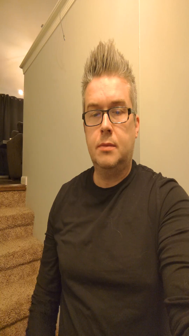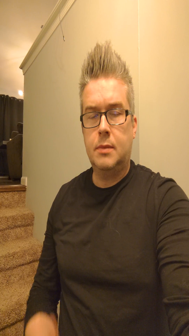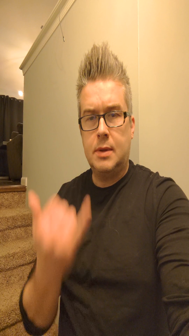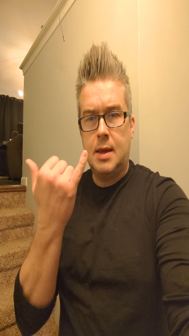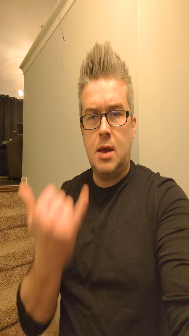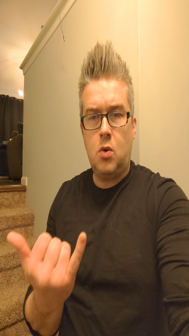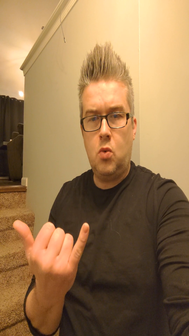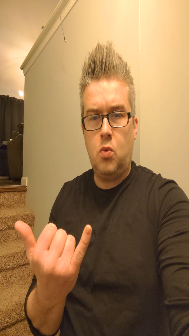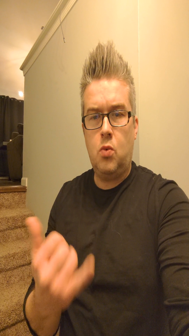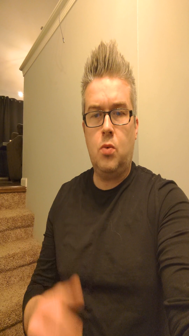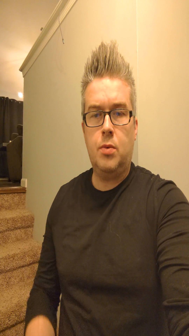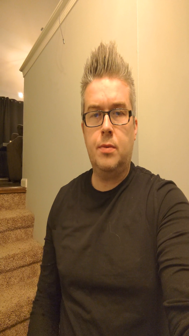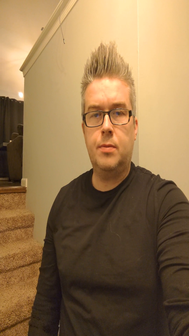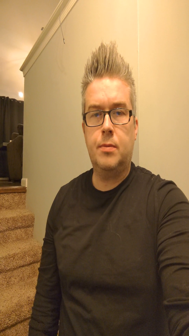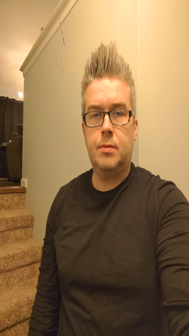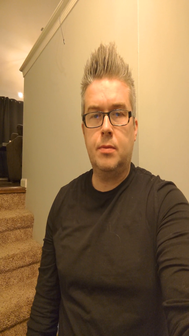now